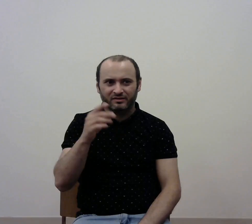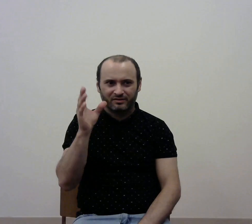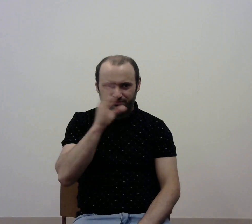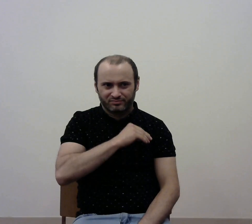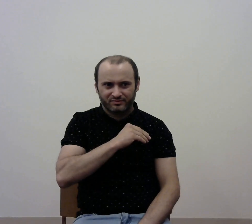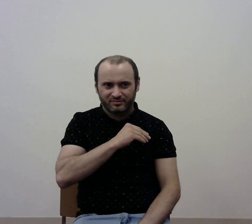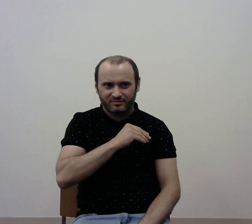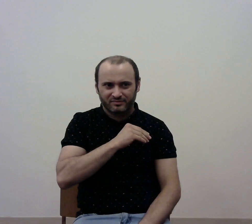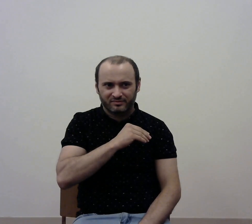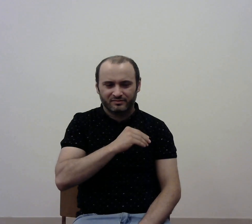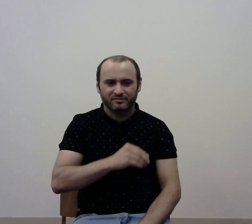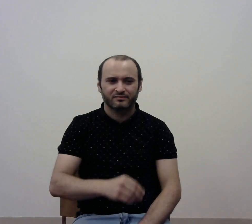bilər